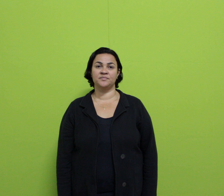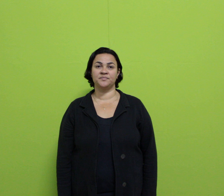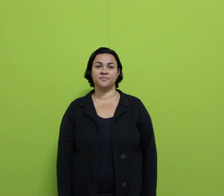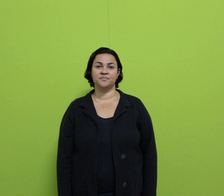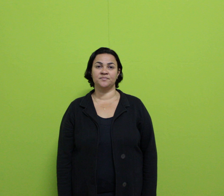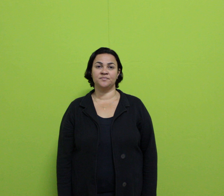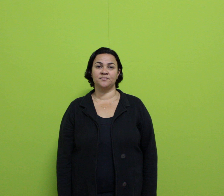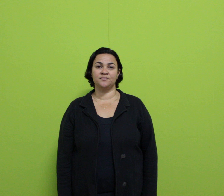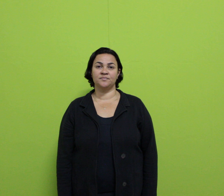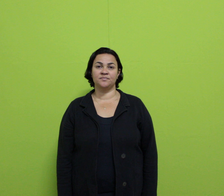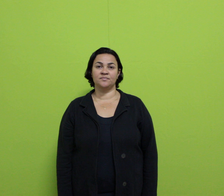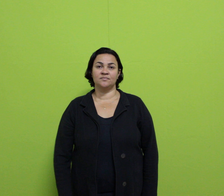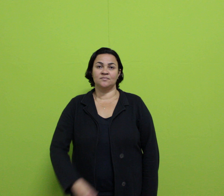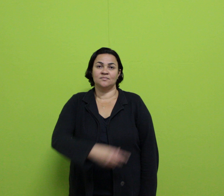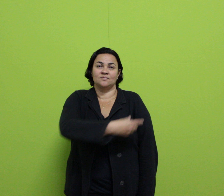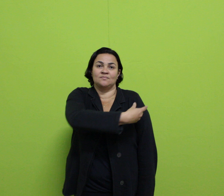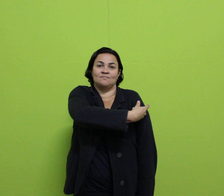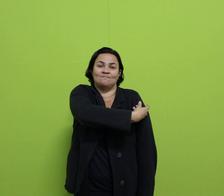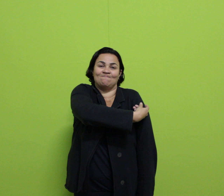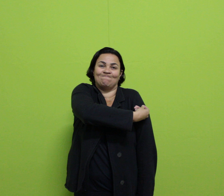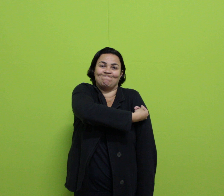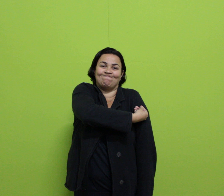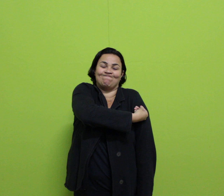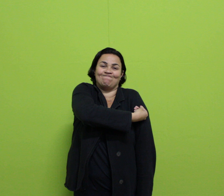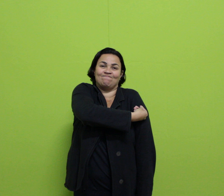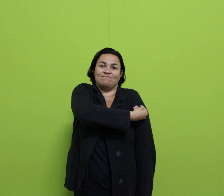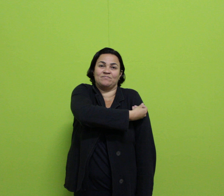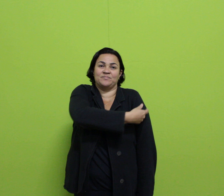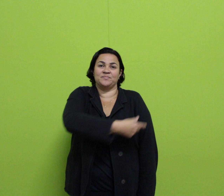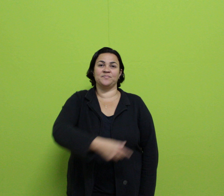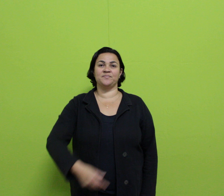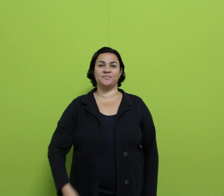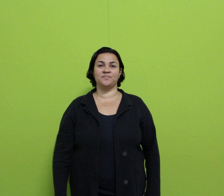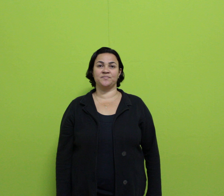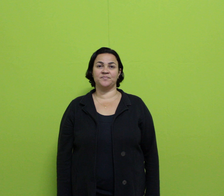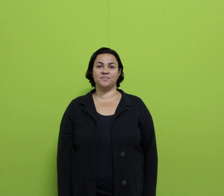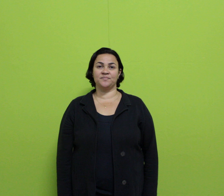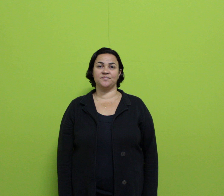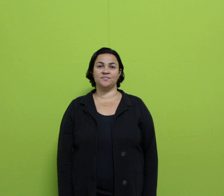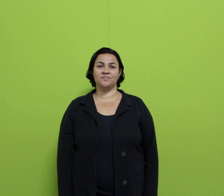vacina